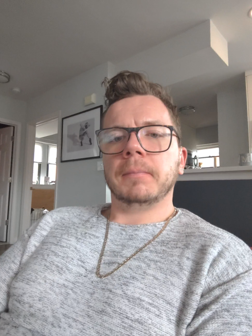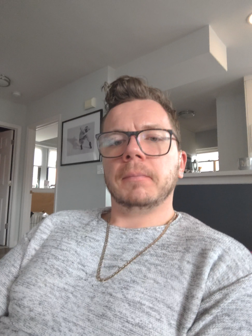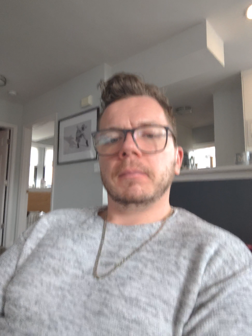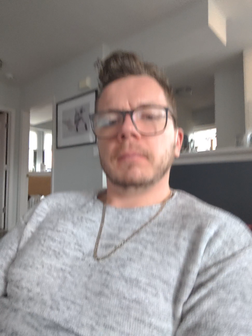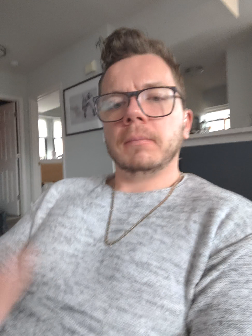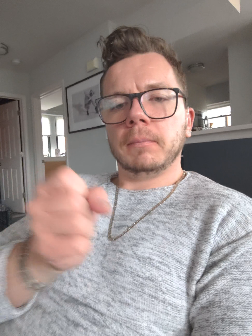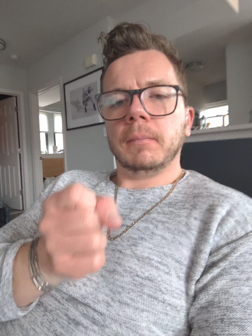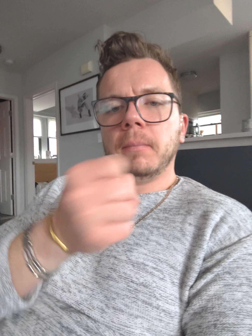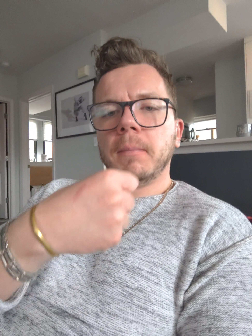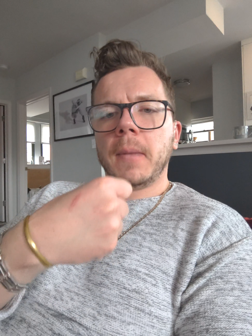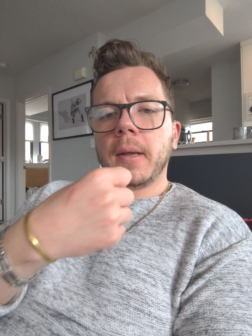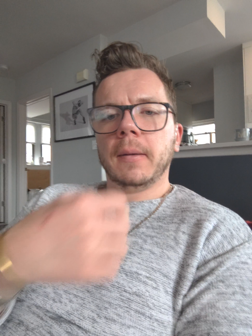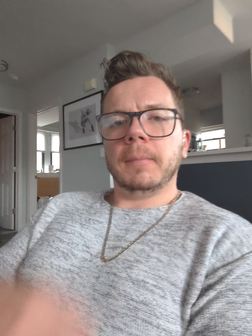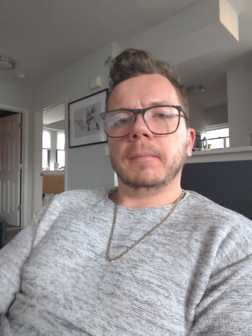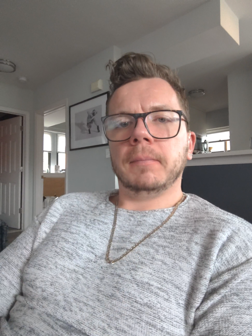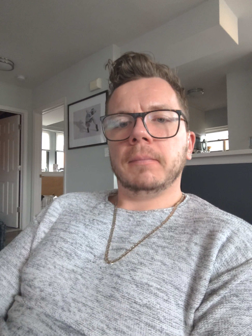make